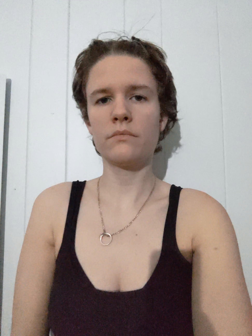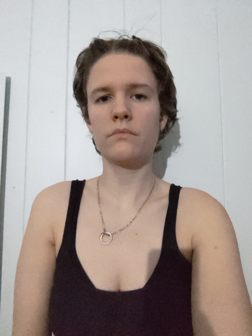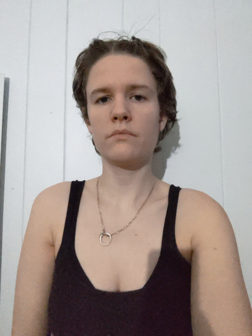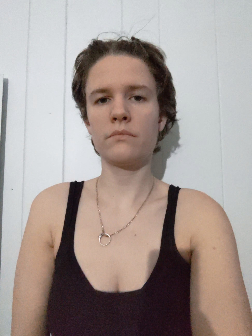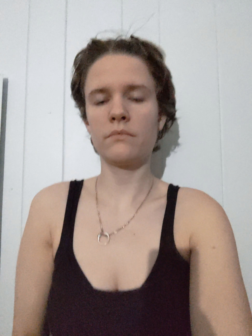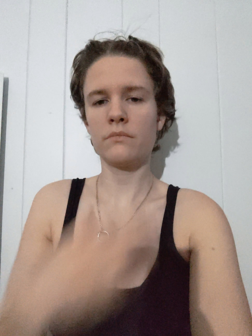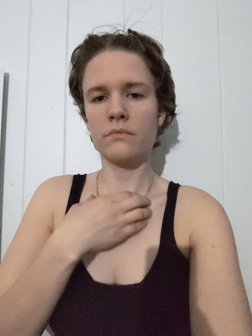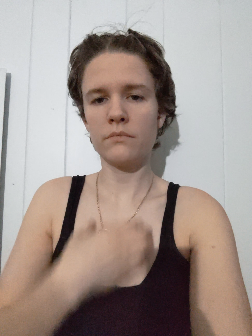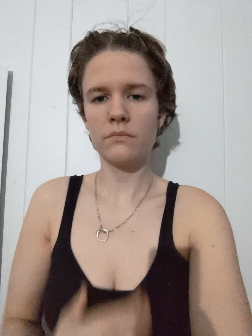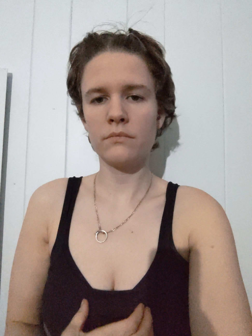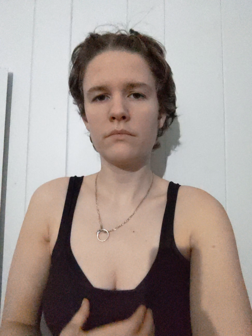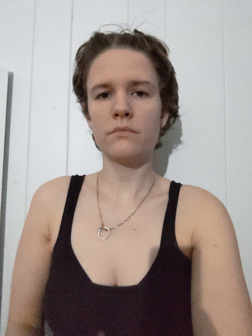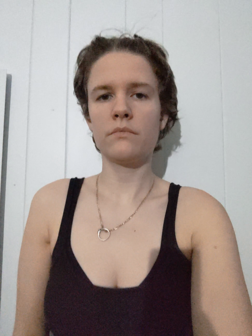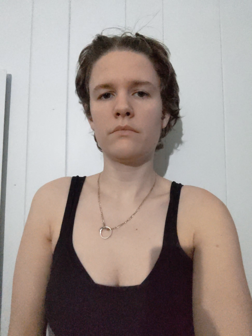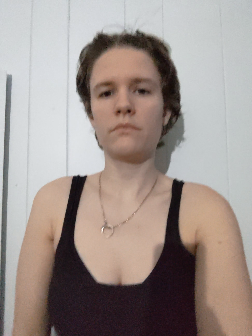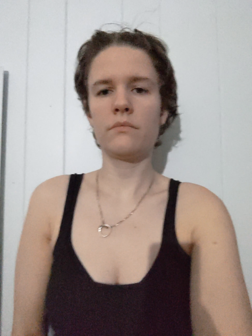hungry